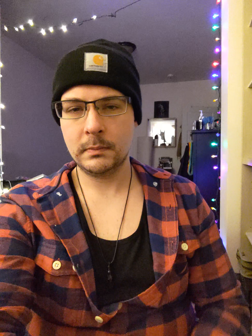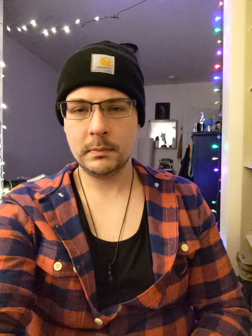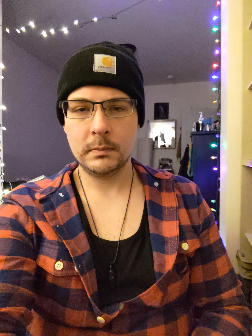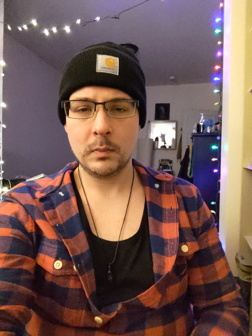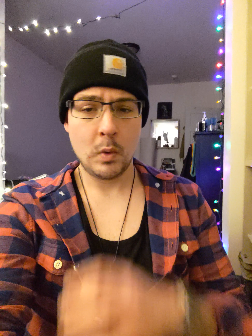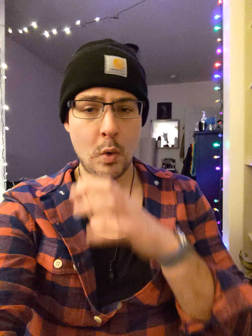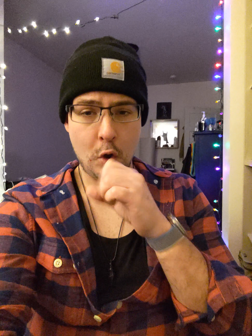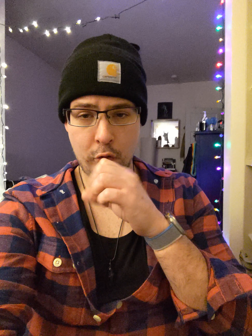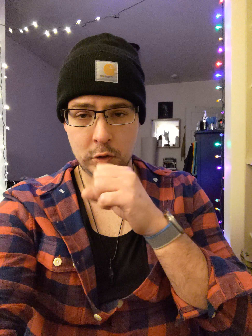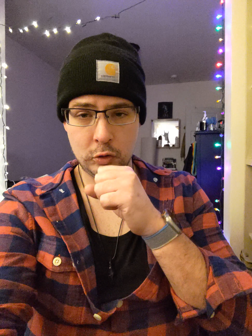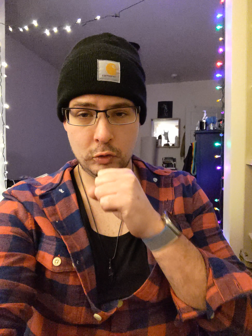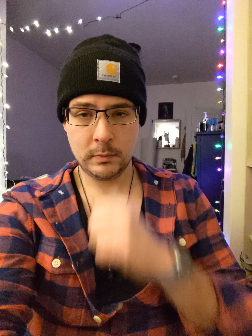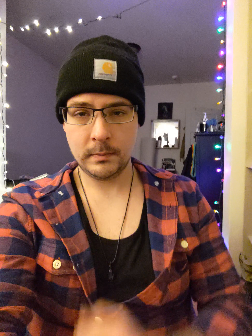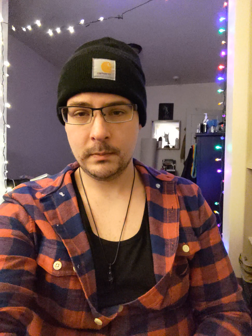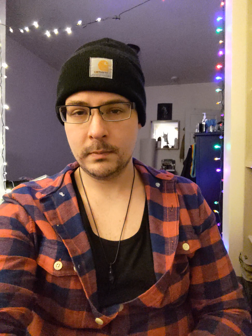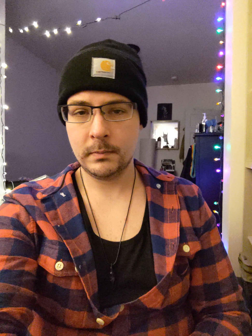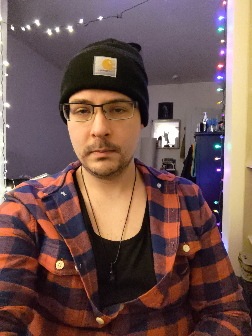orange